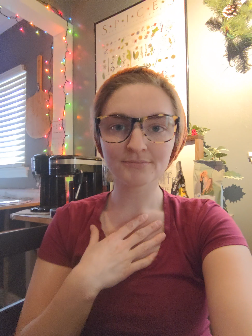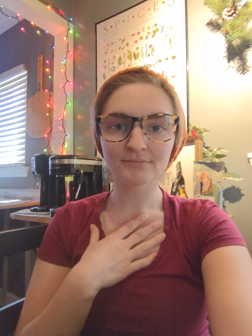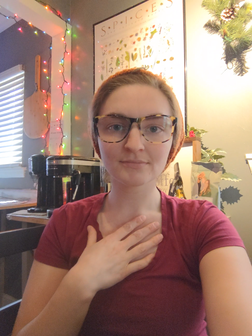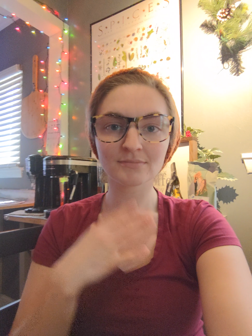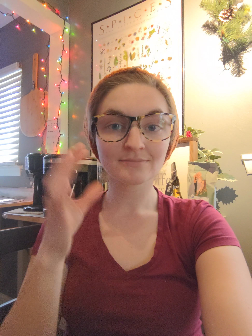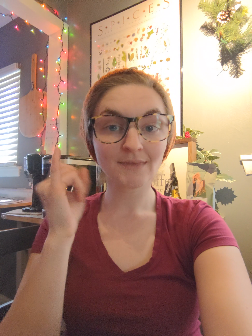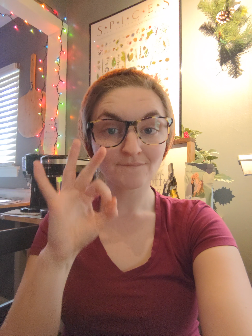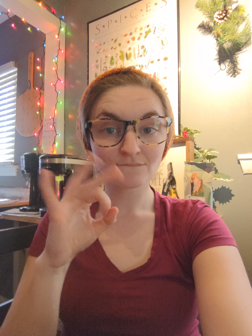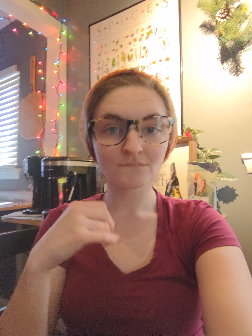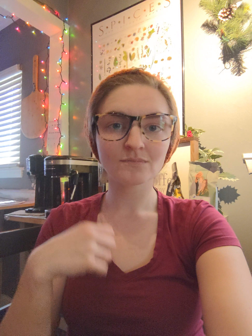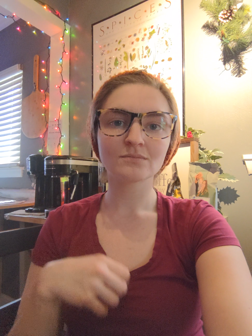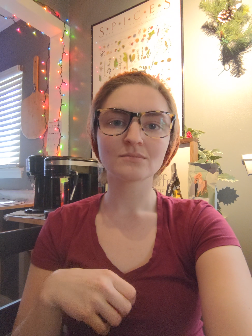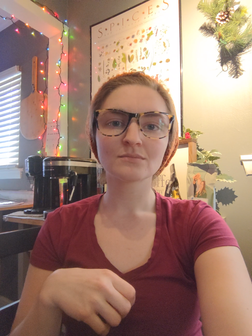if